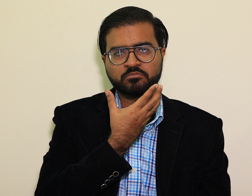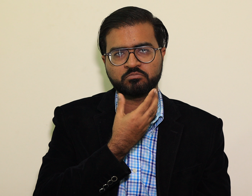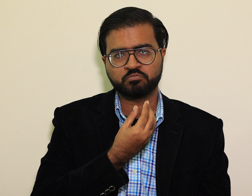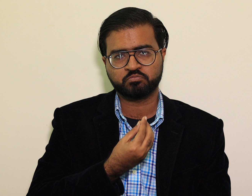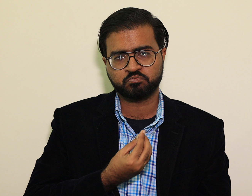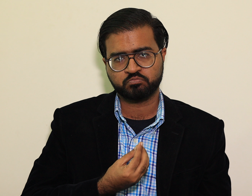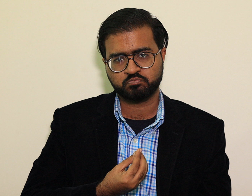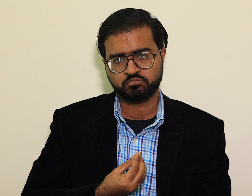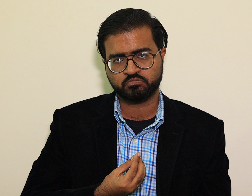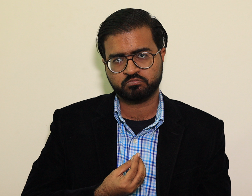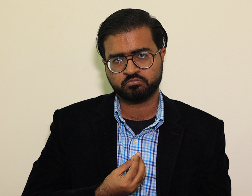sad